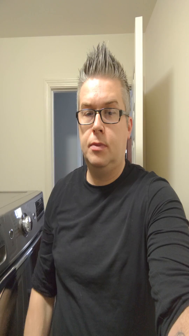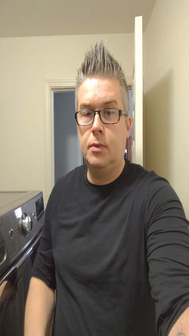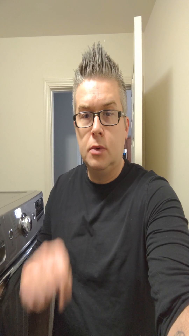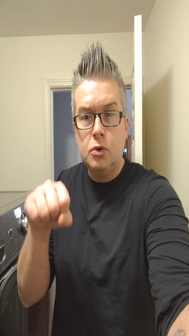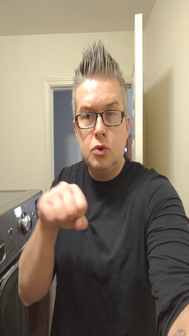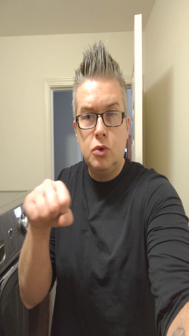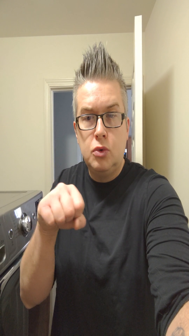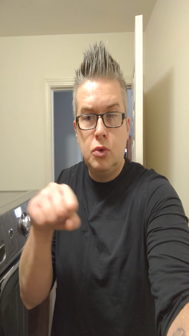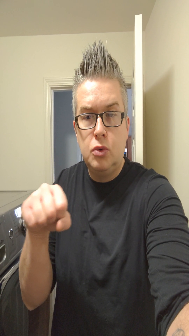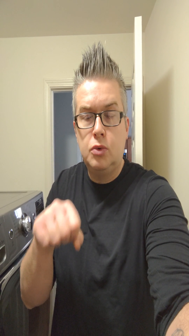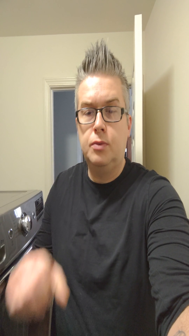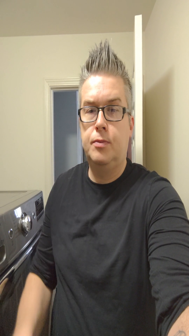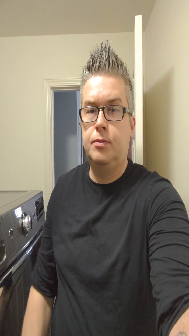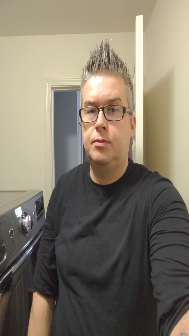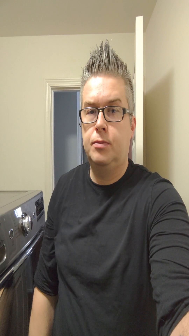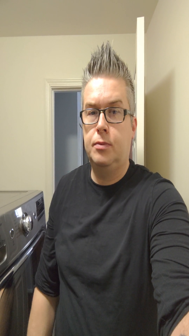shoe